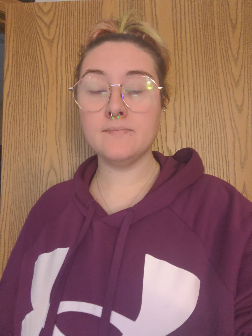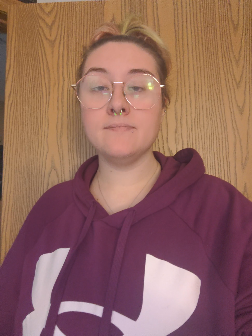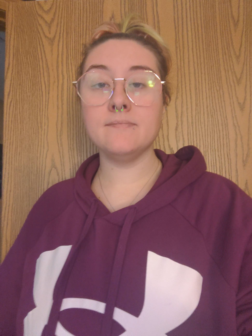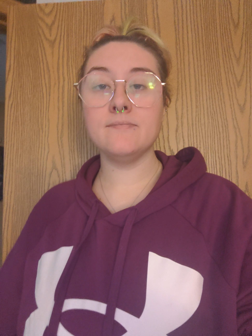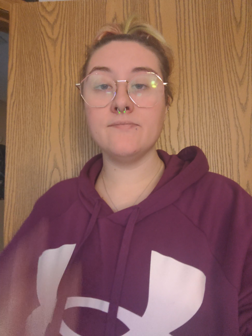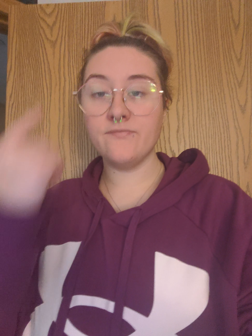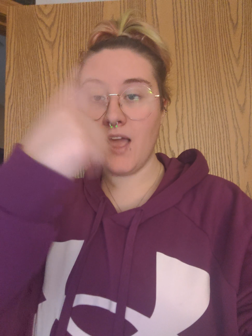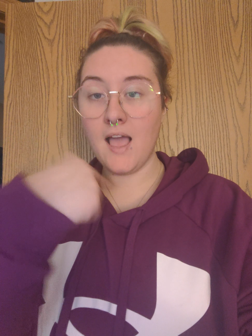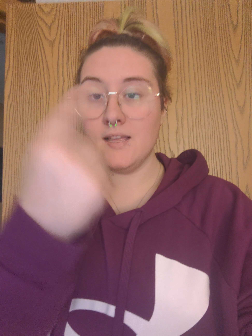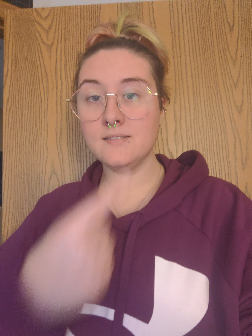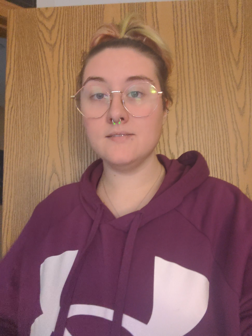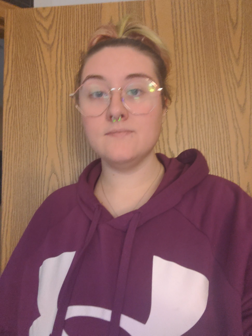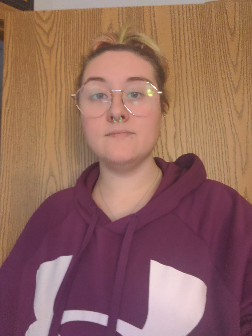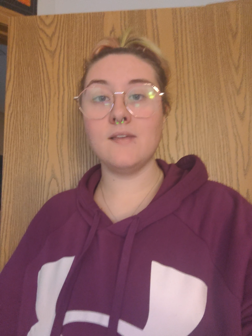face